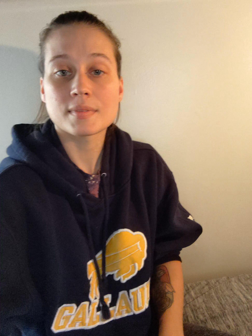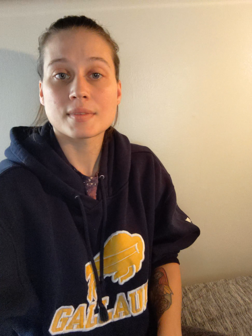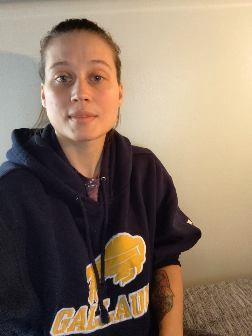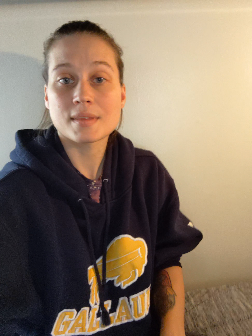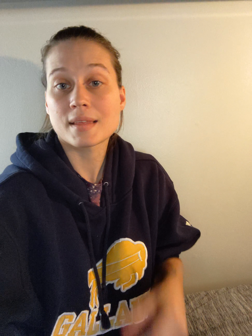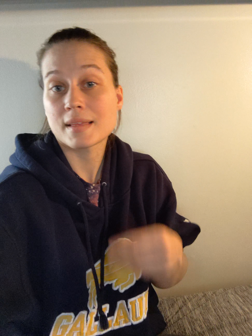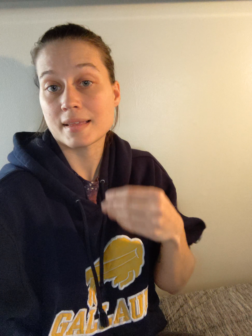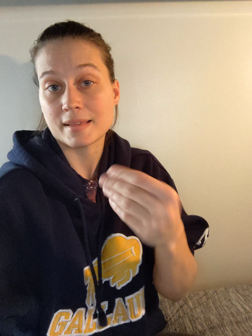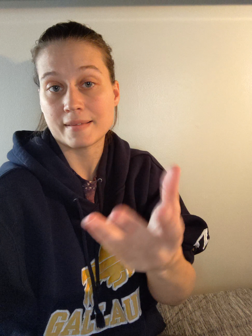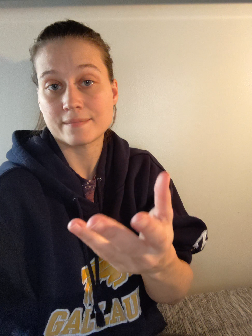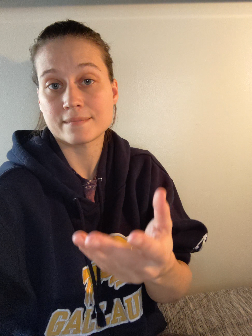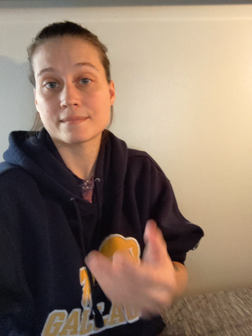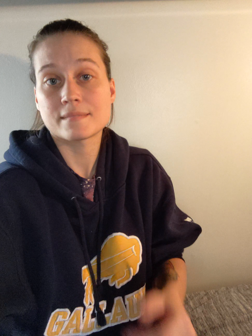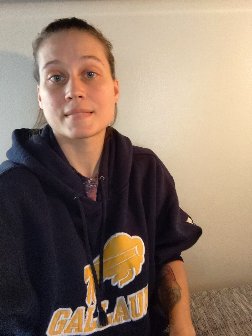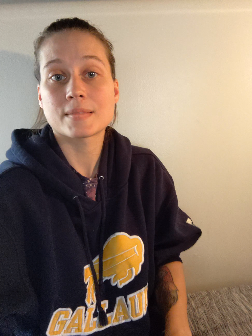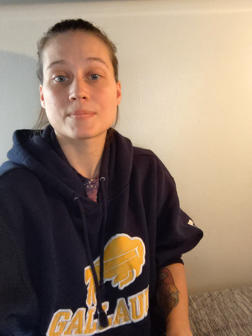give